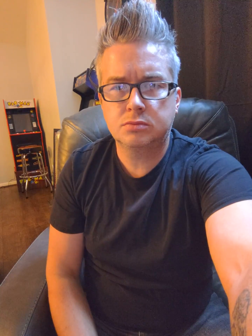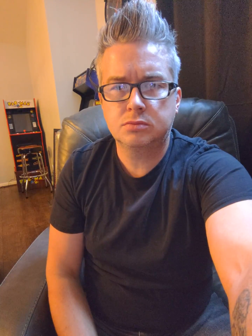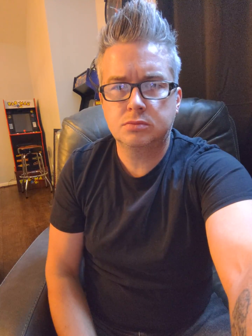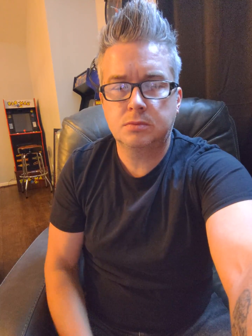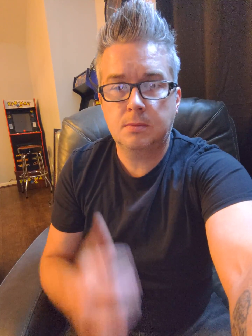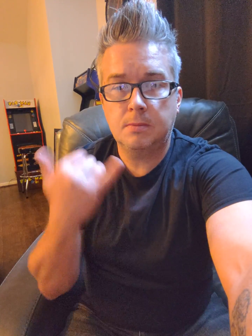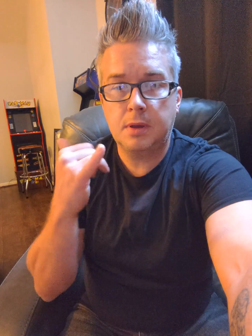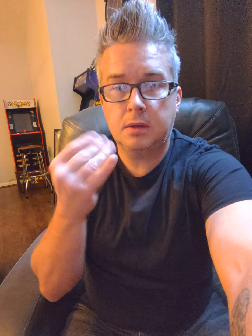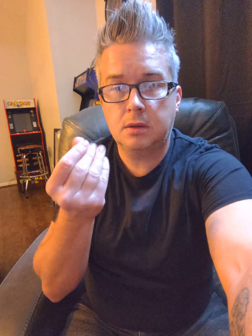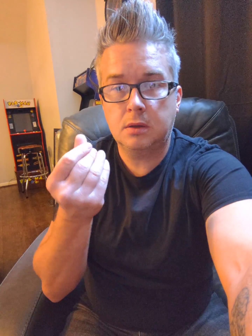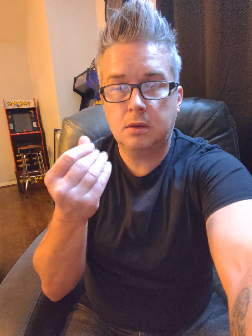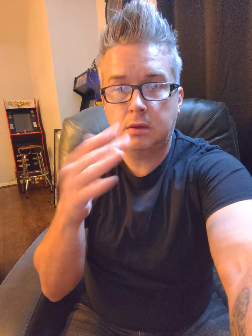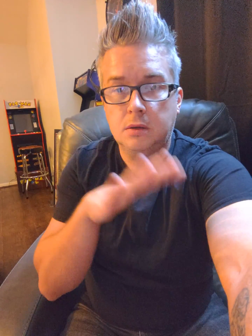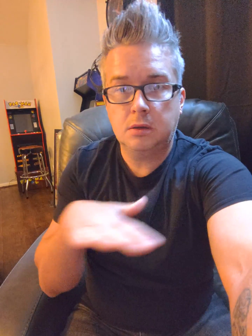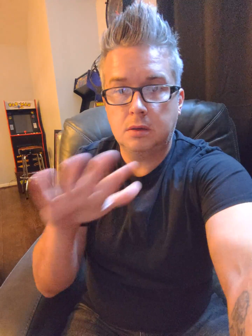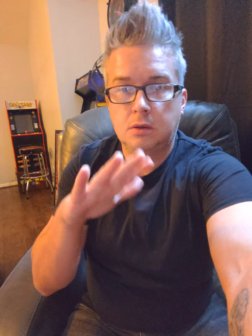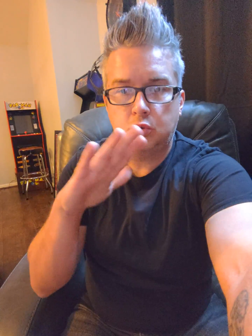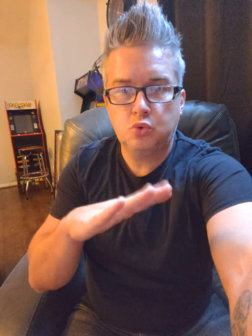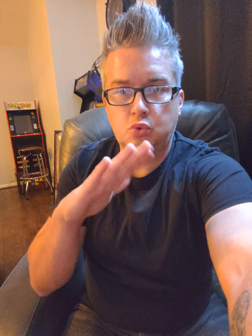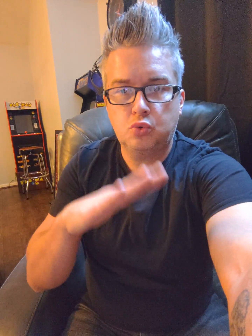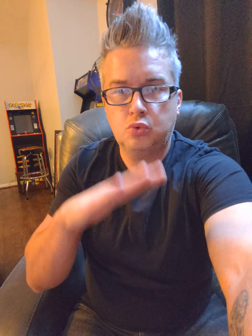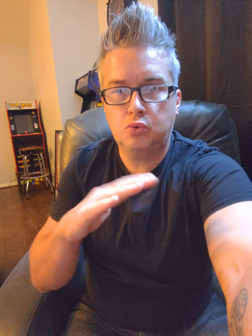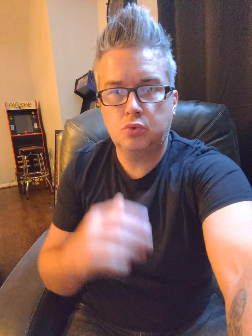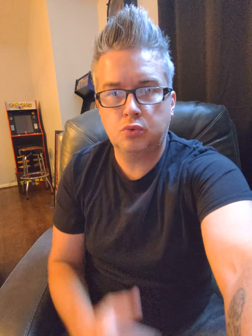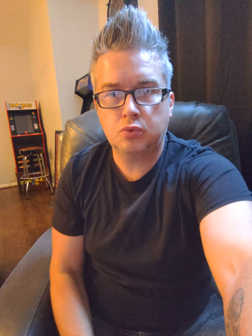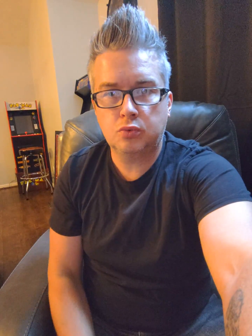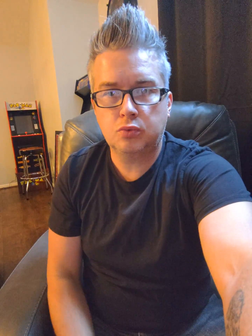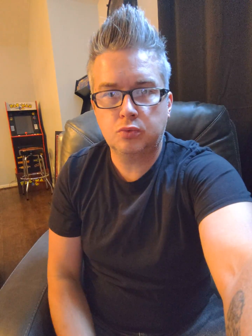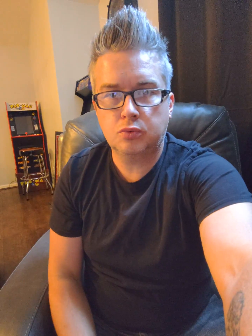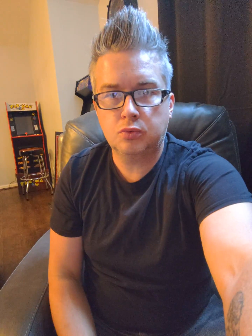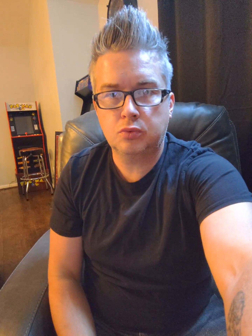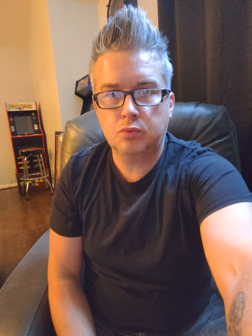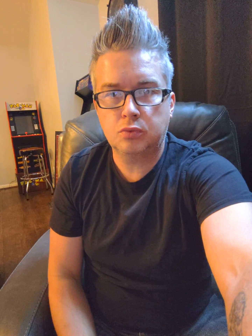playground